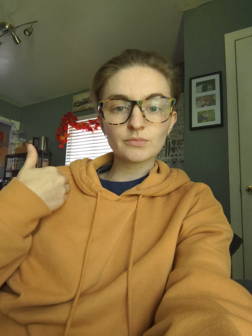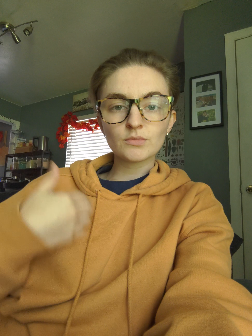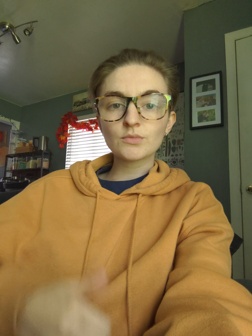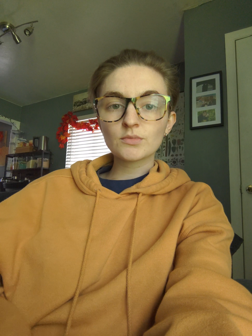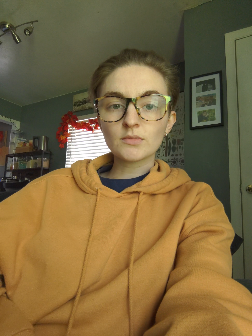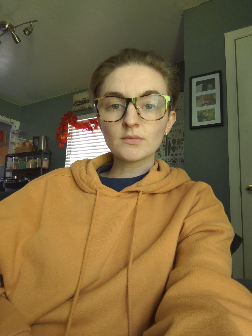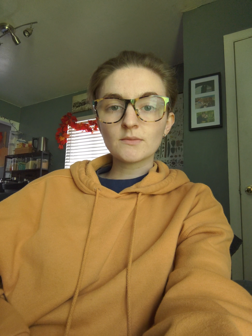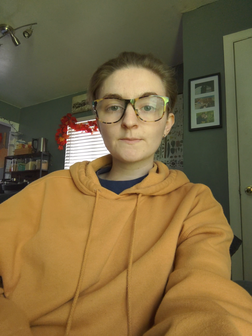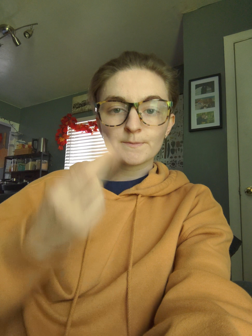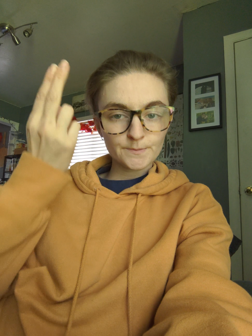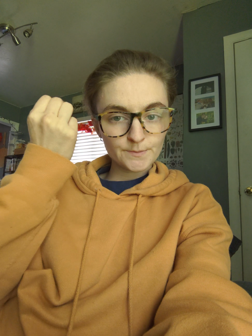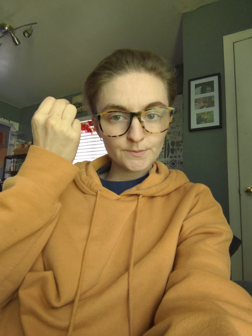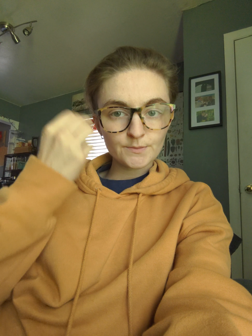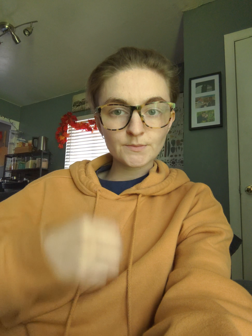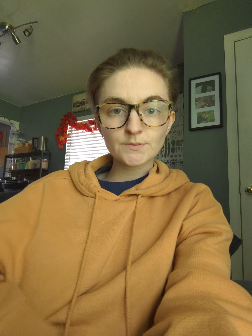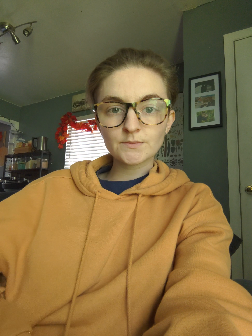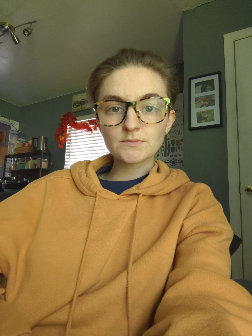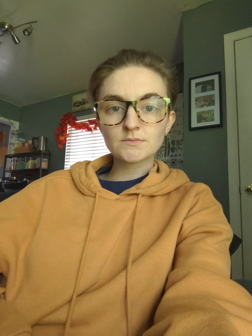rabbit